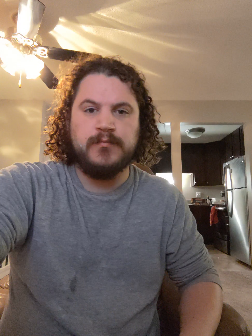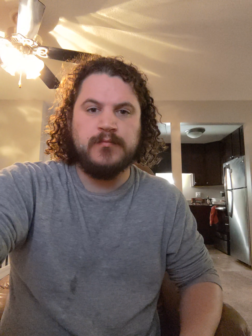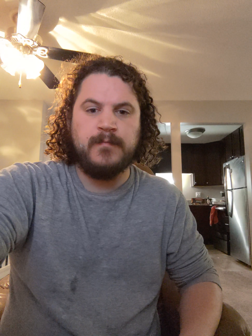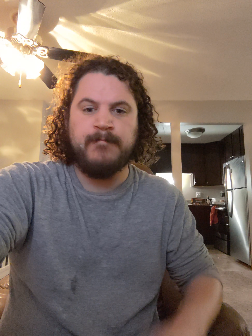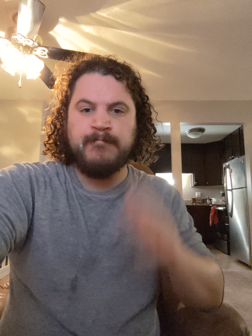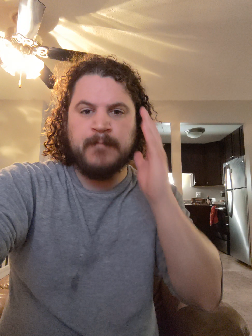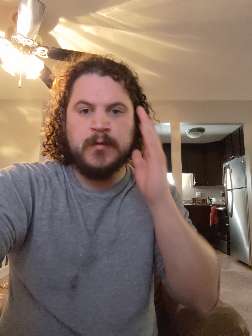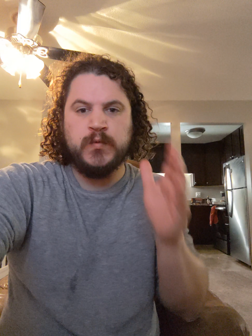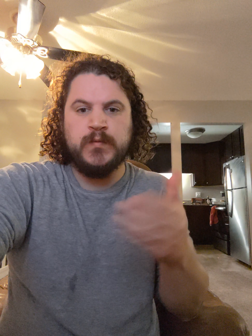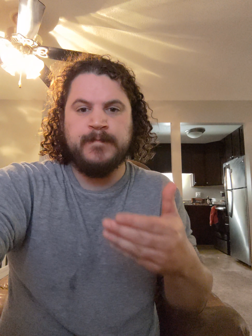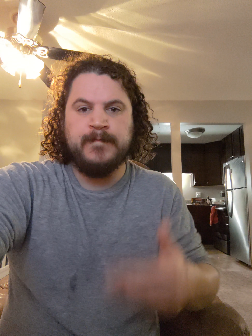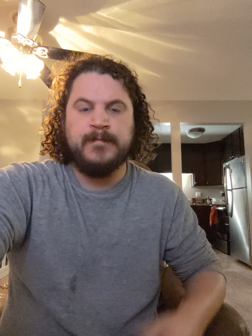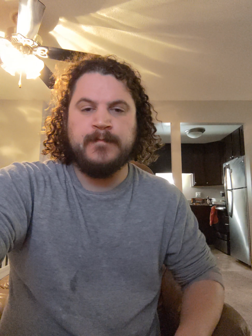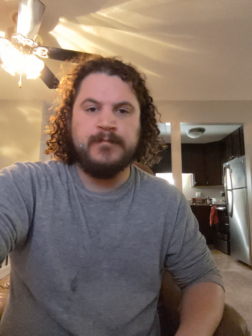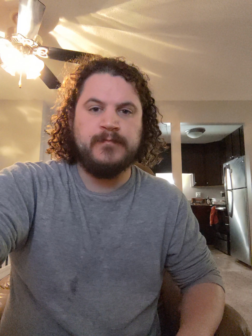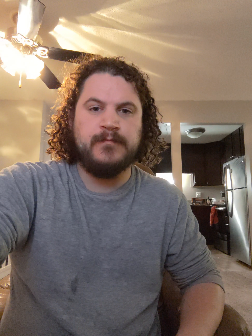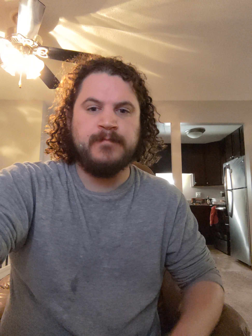bedroom